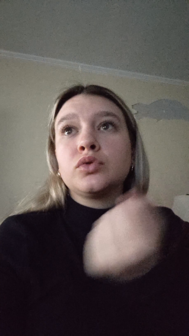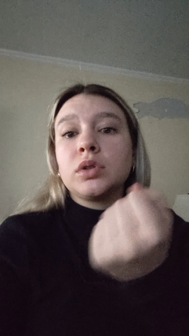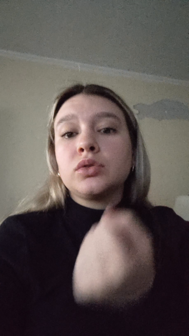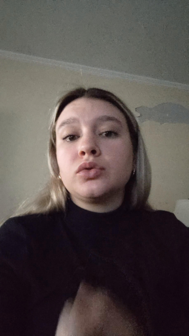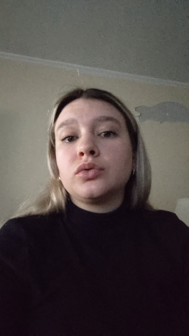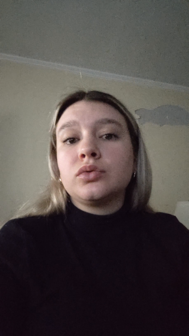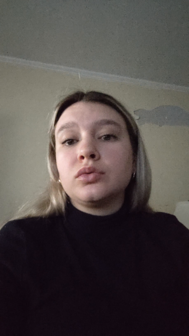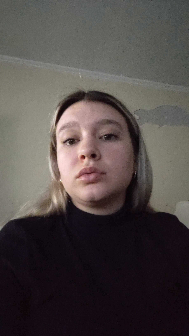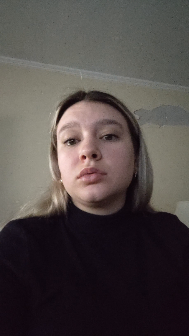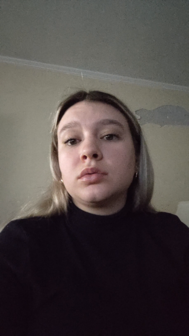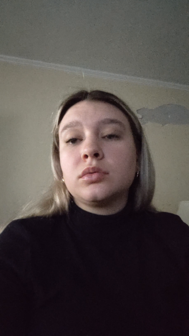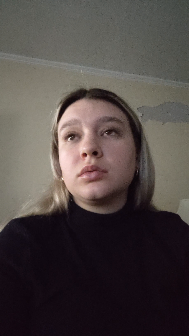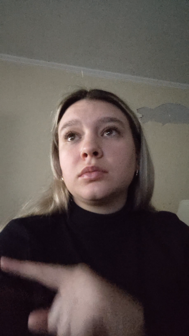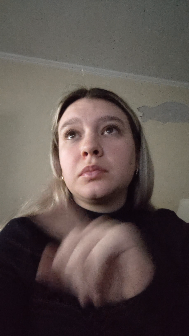but